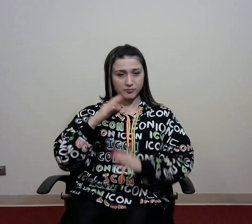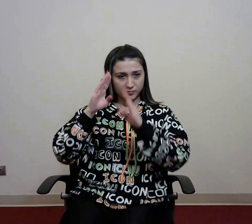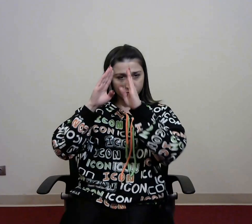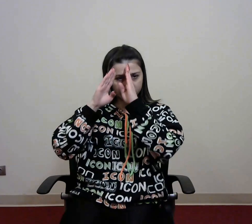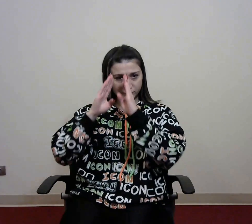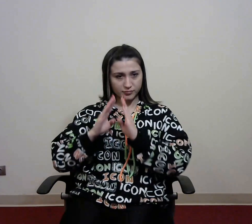ünvanli